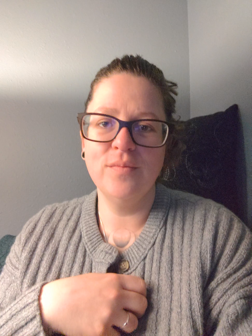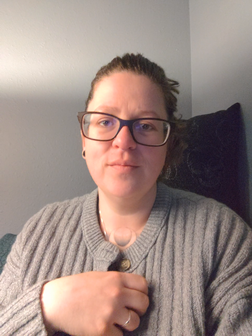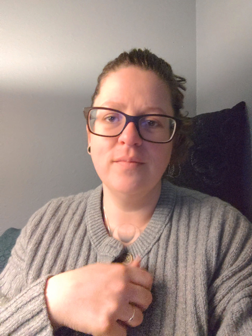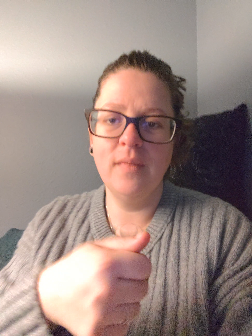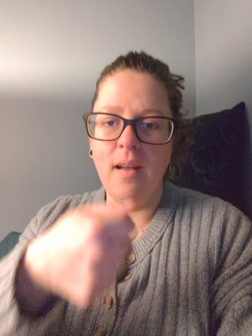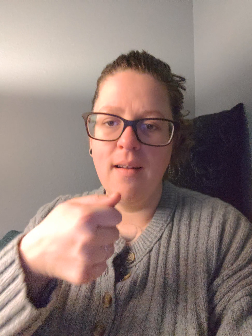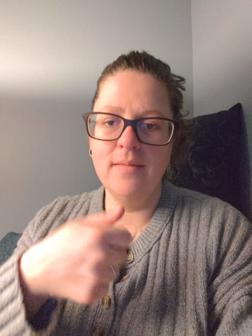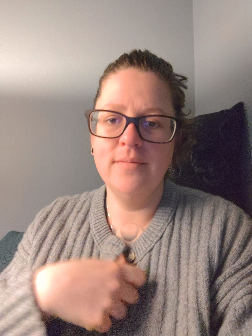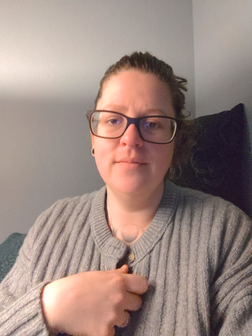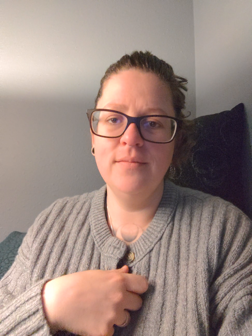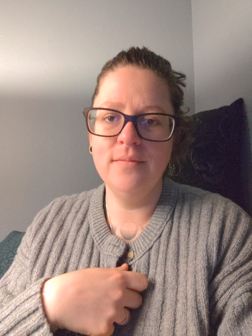hide